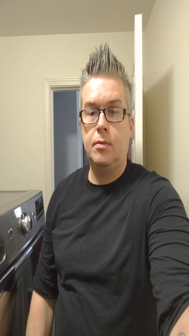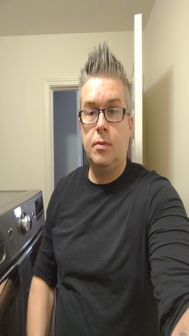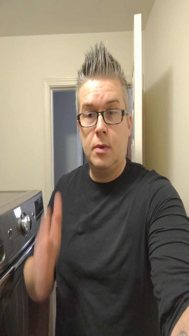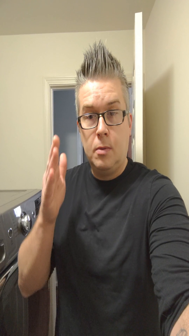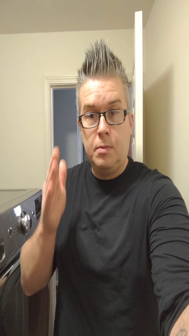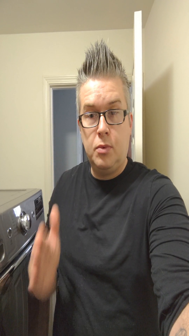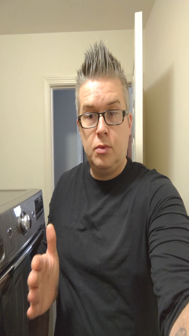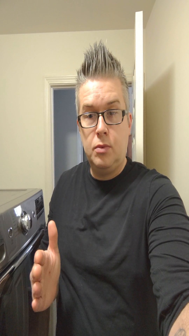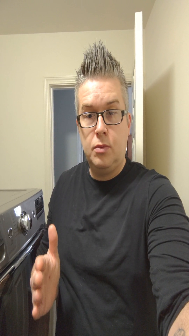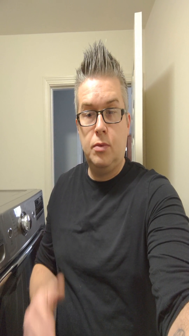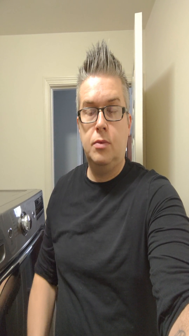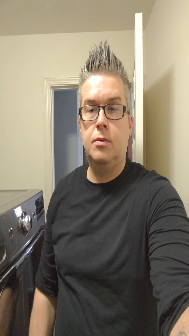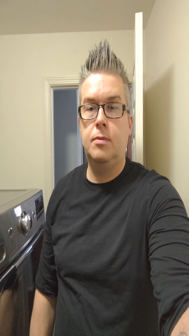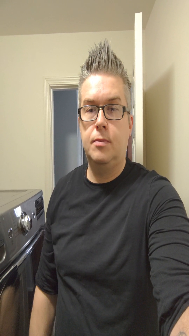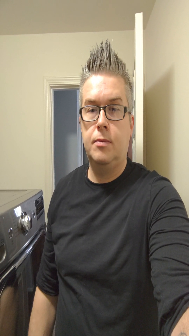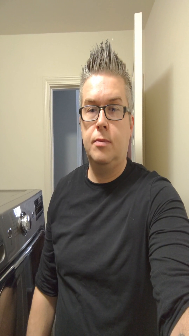person